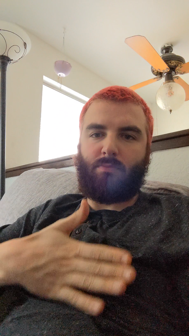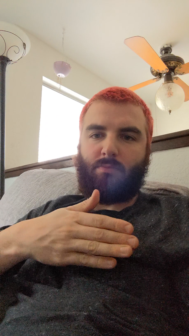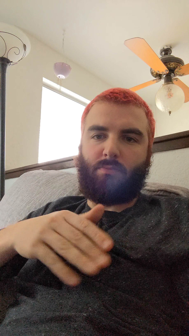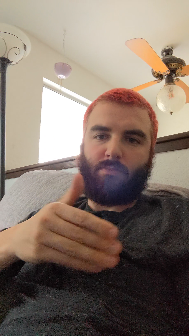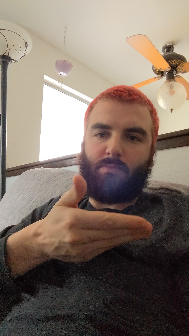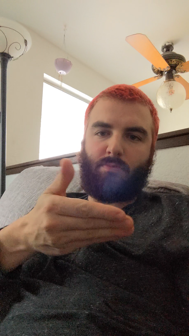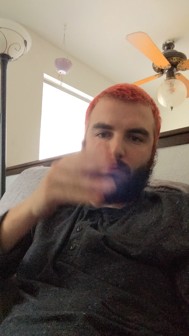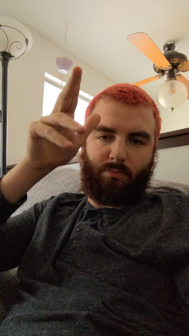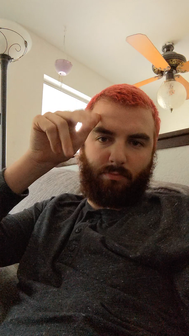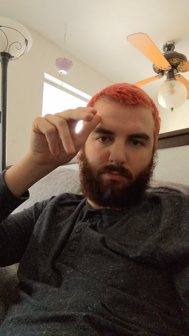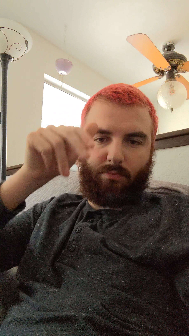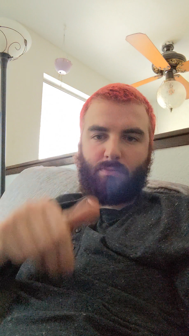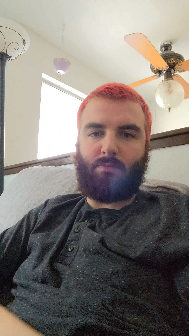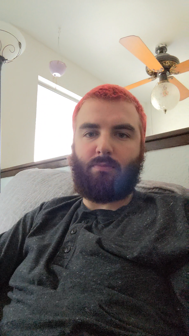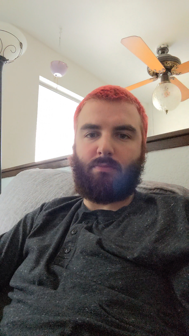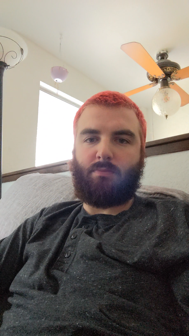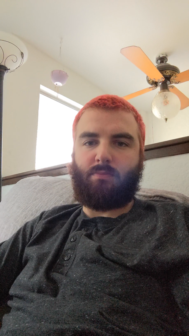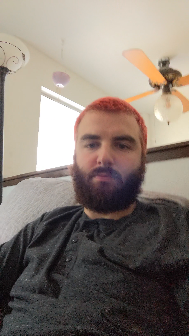pony